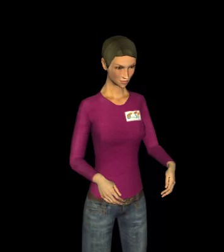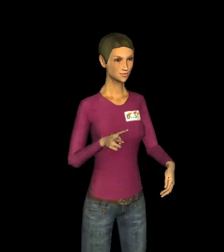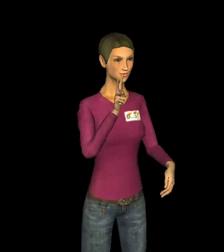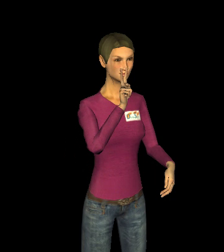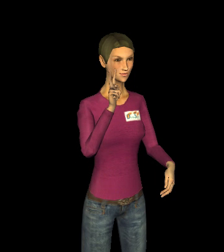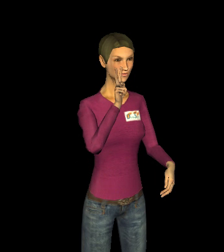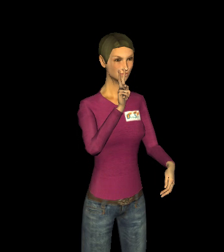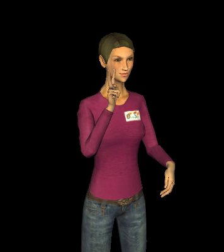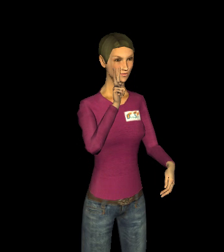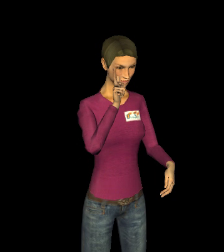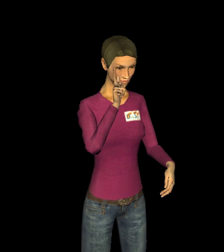مضحك